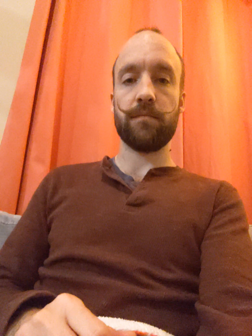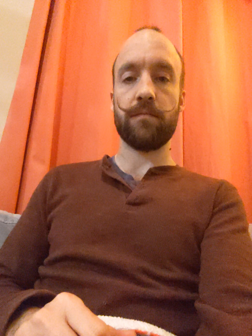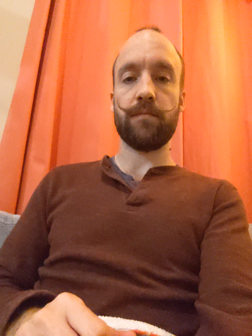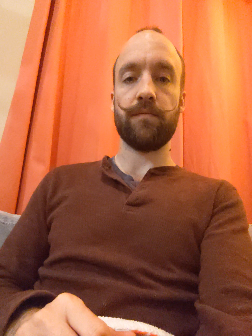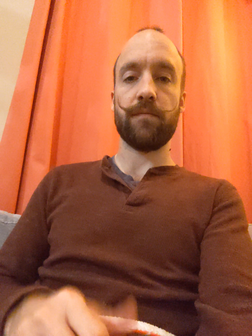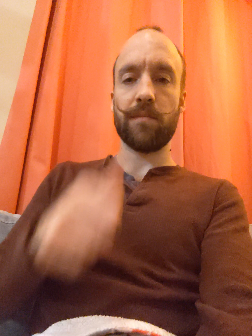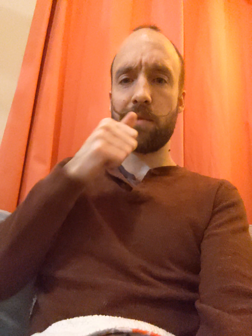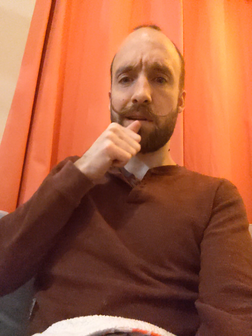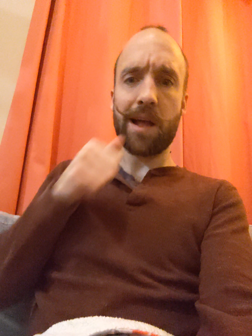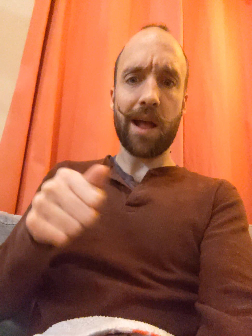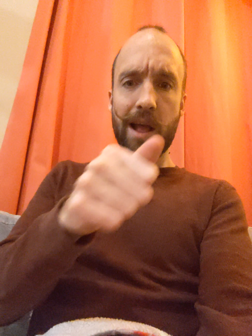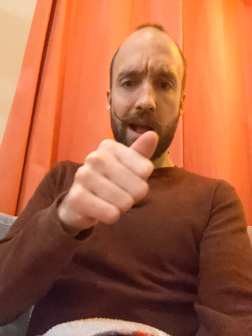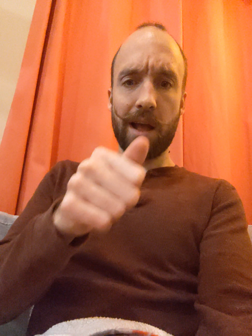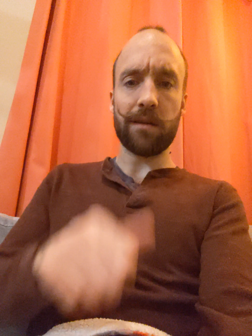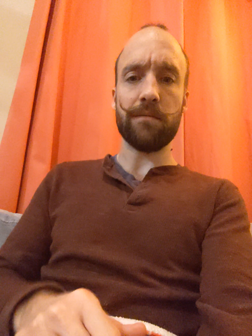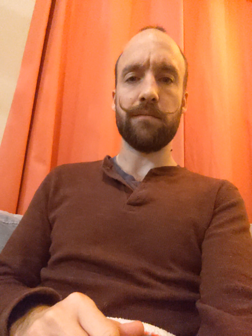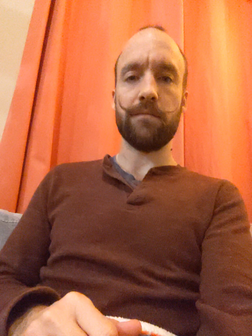hide